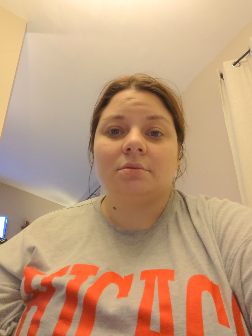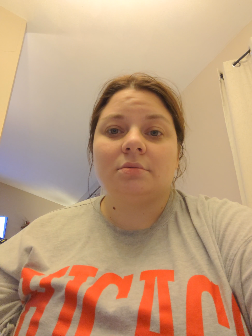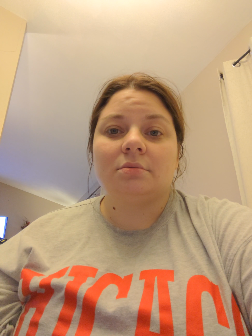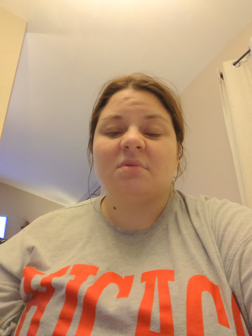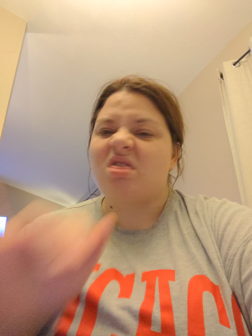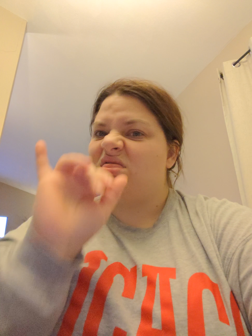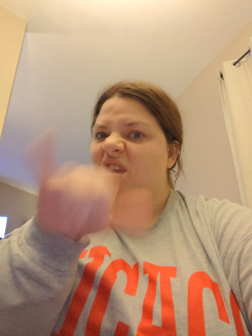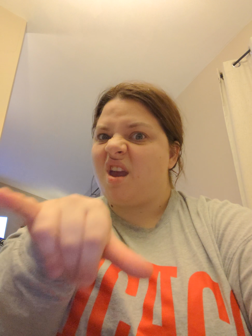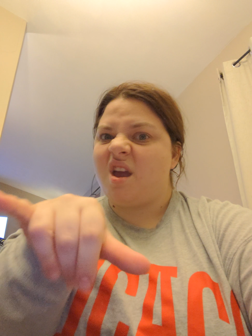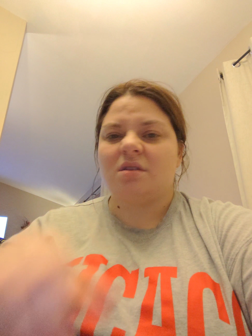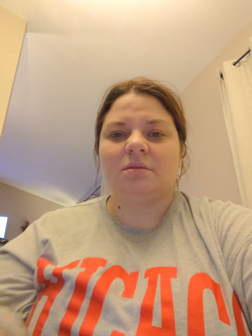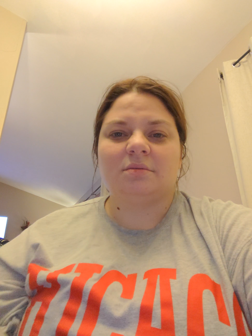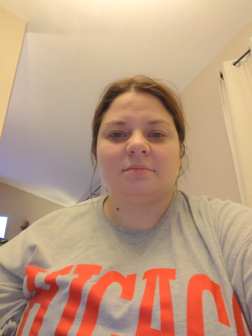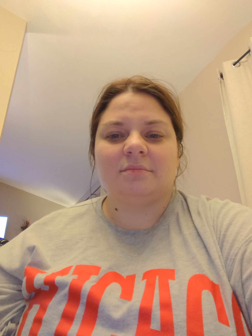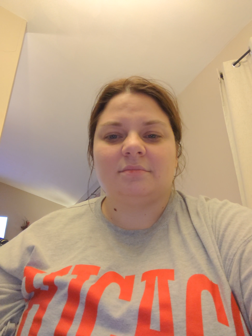that